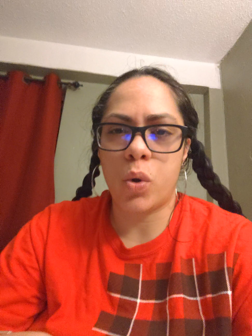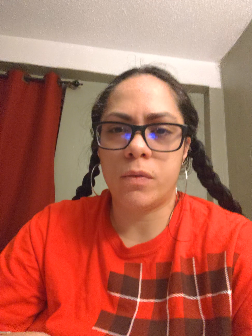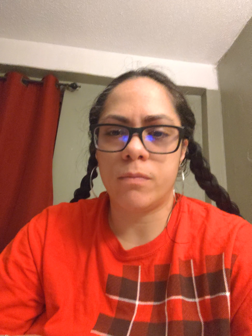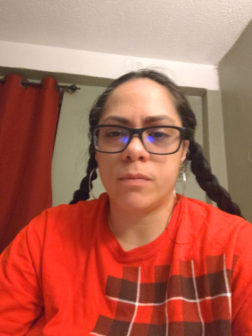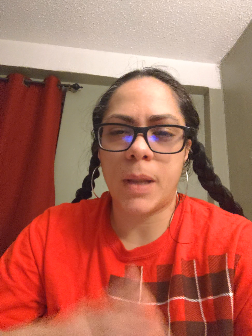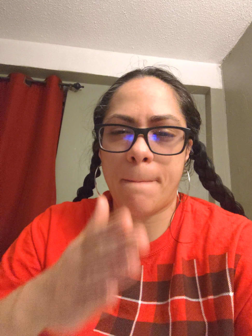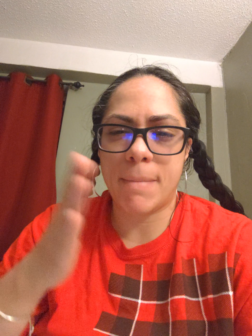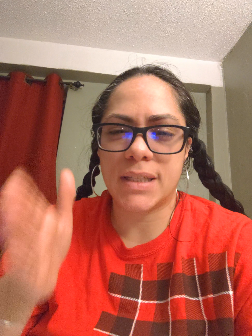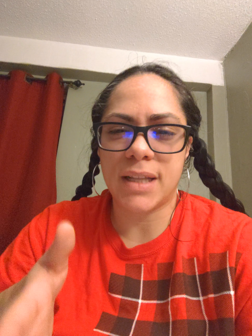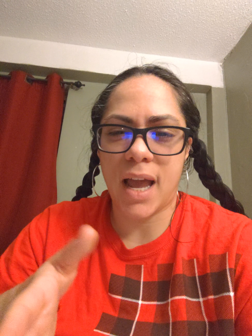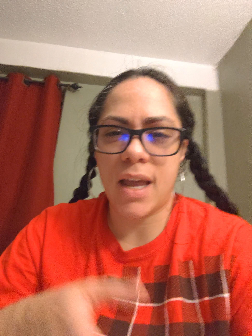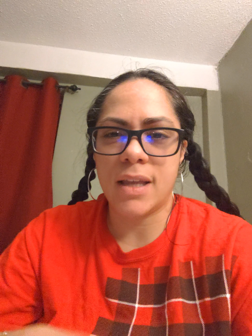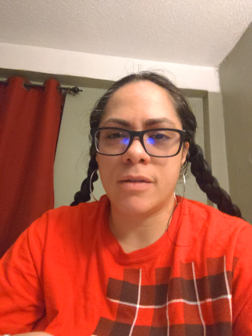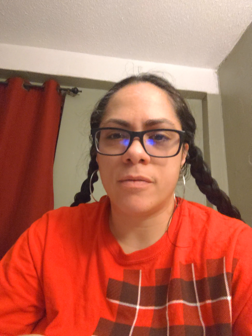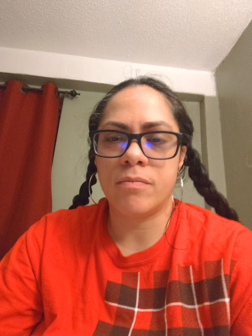beside